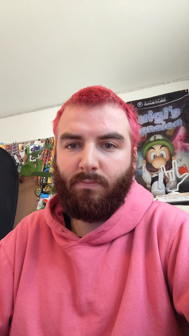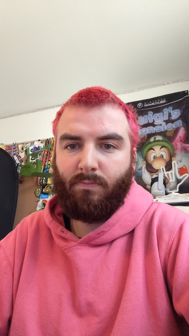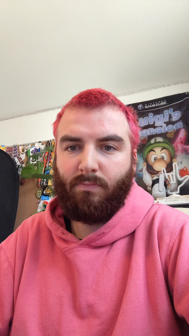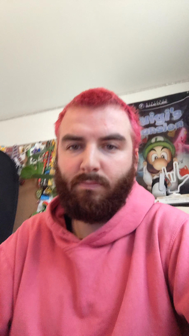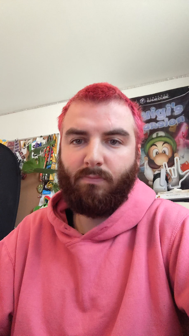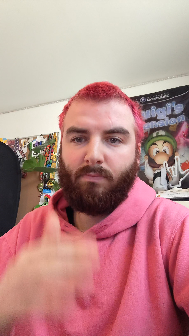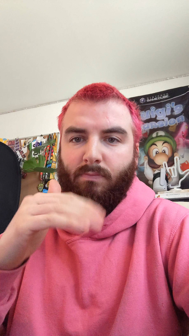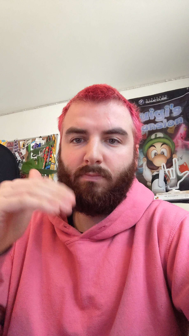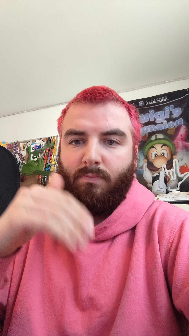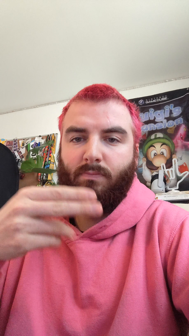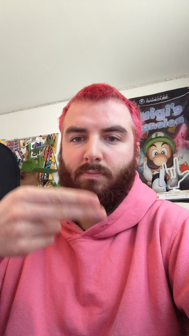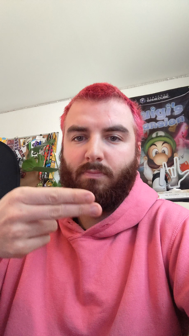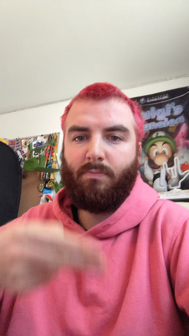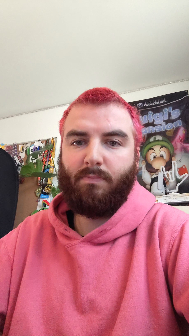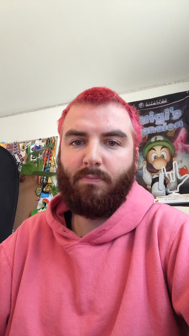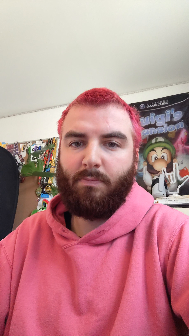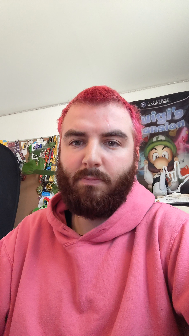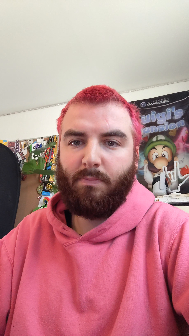pet's name